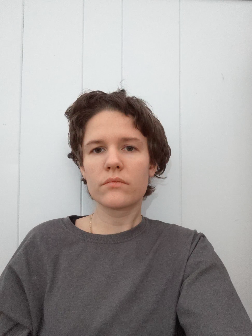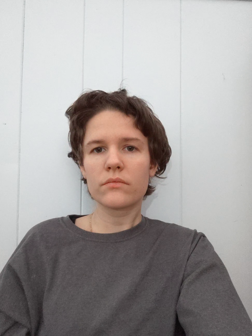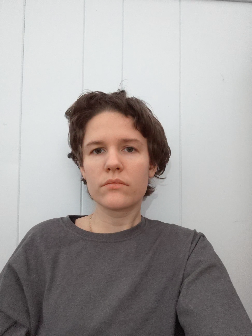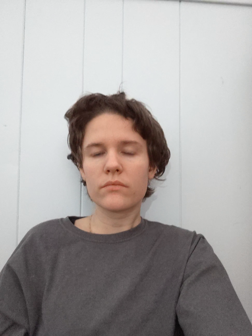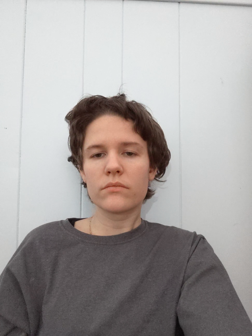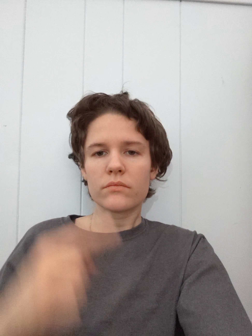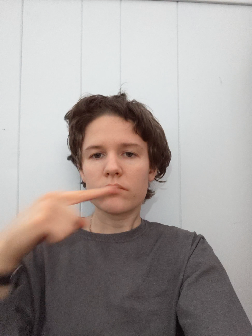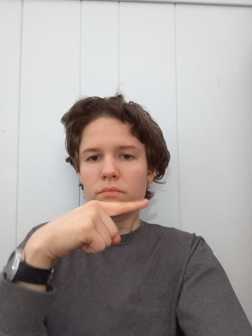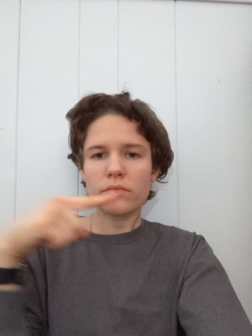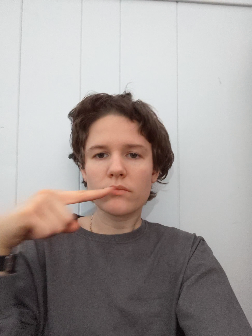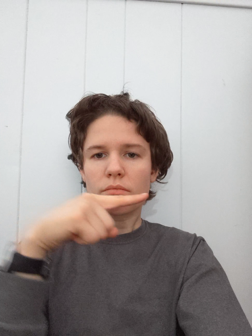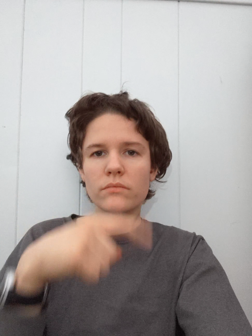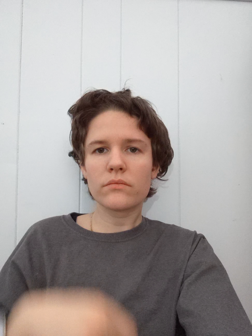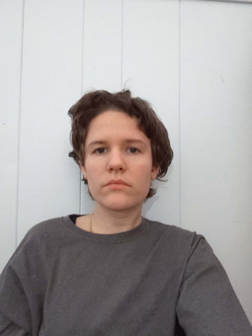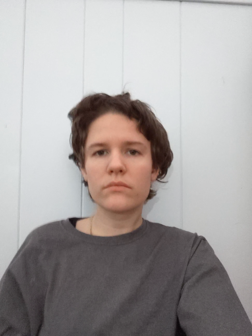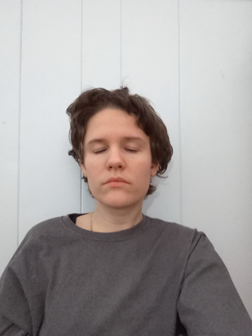toothbrush